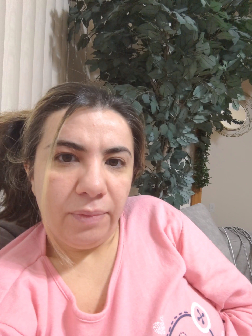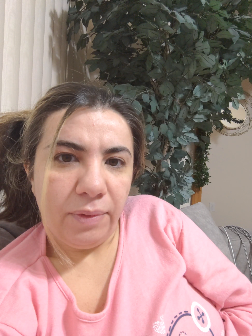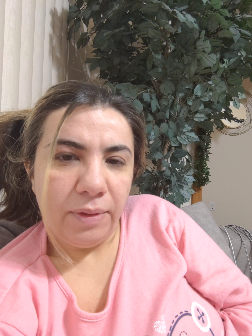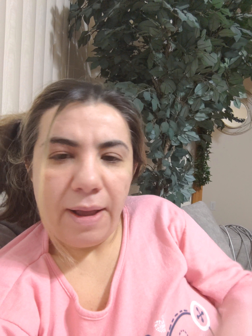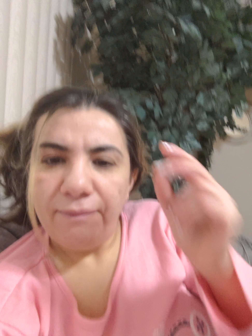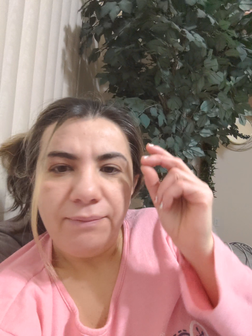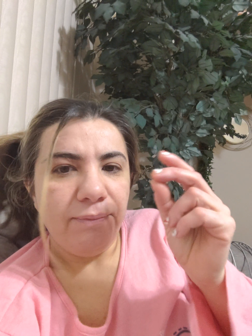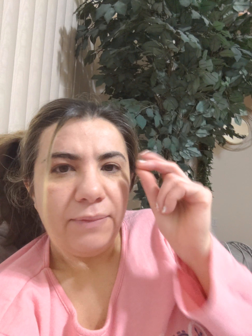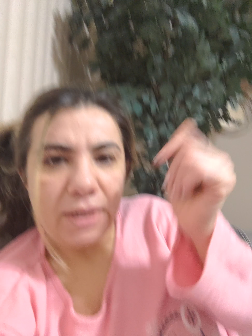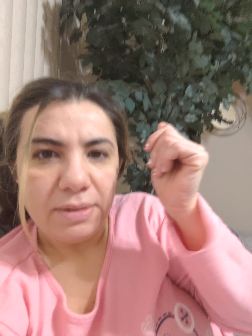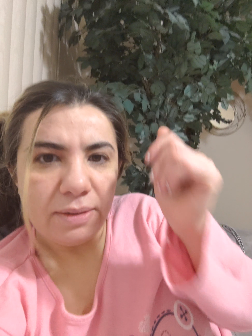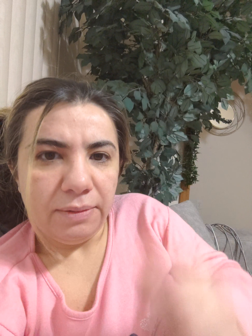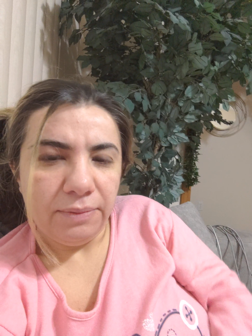fast